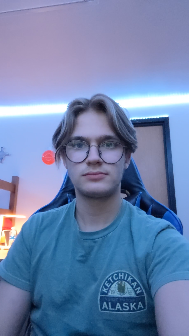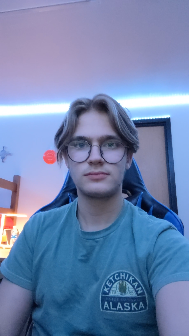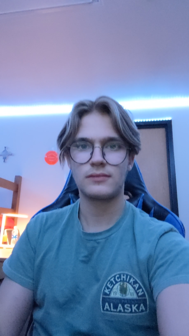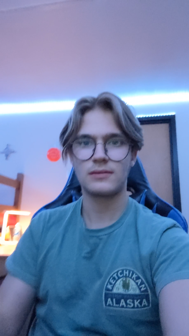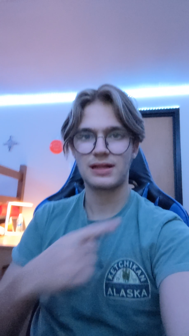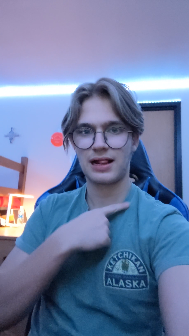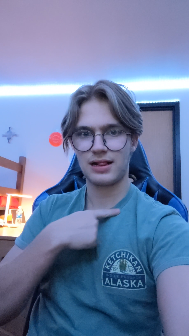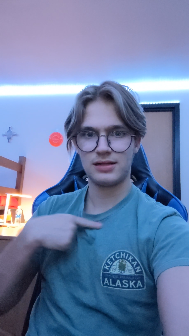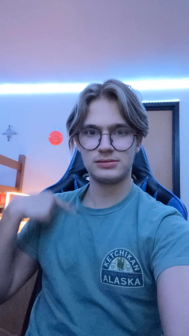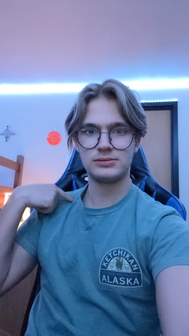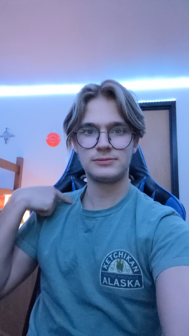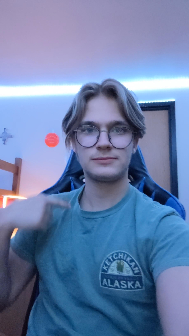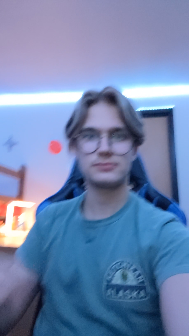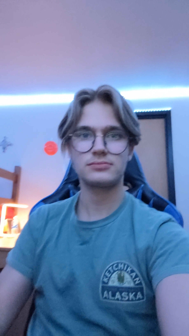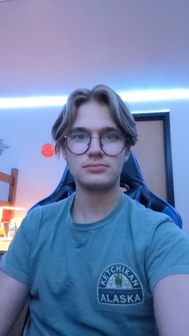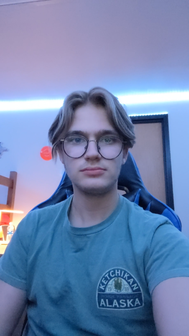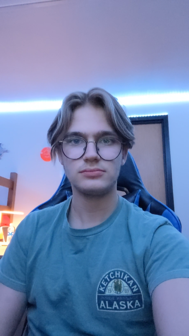necklace